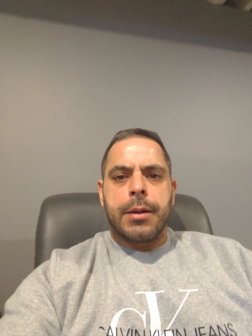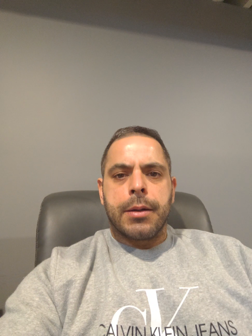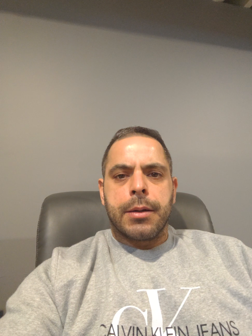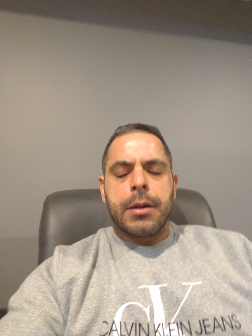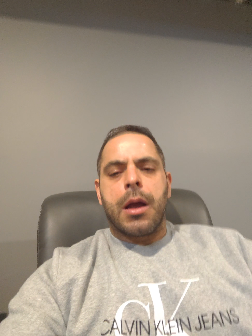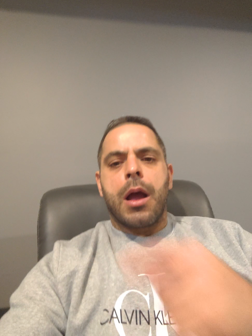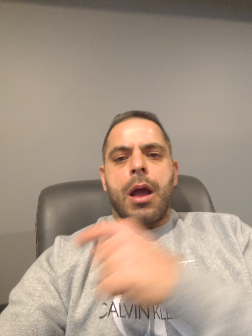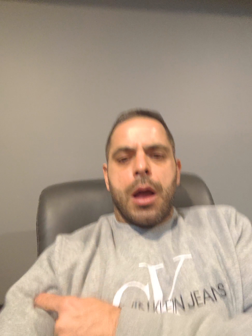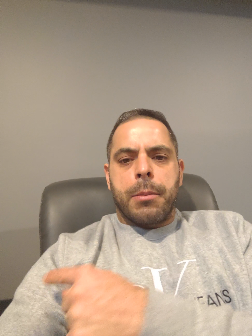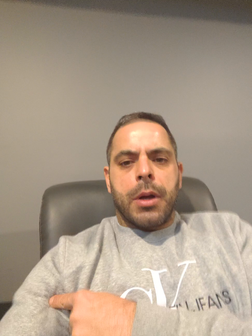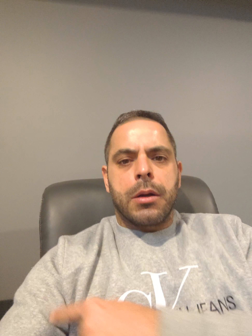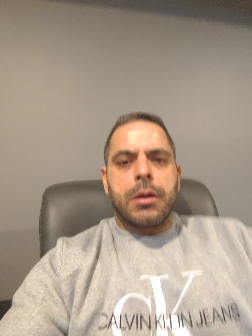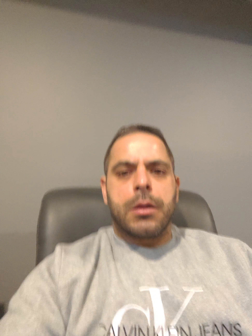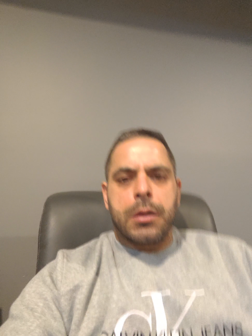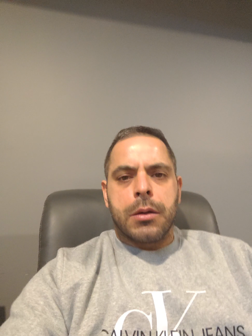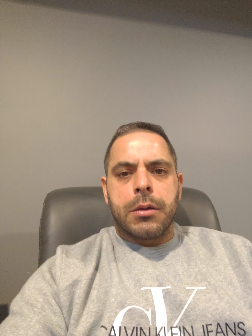arm